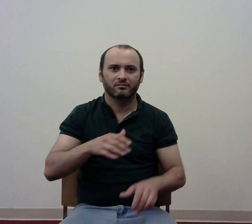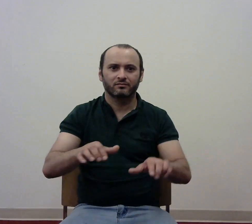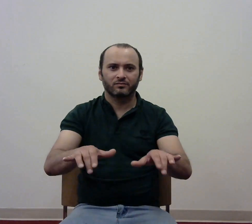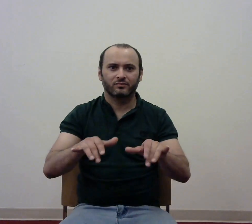kompüter